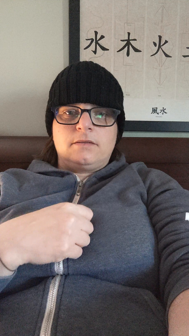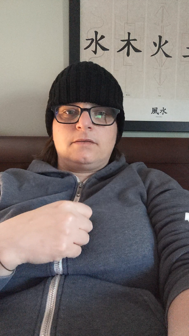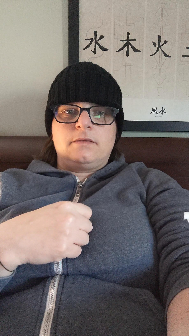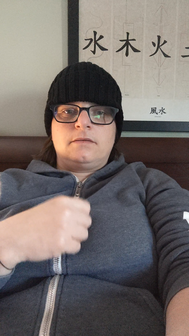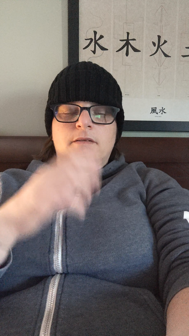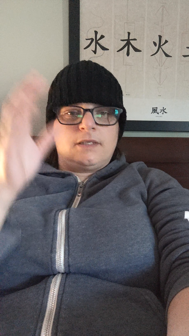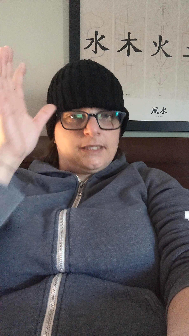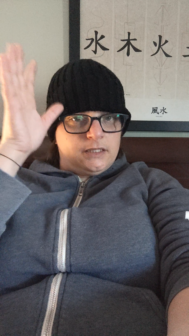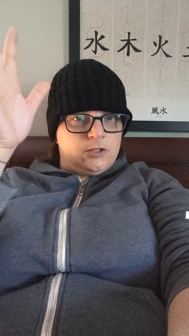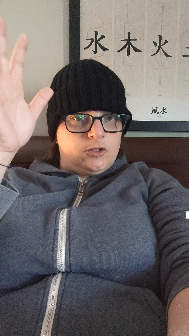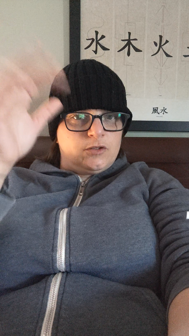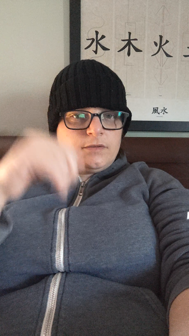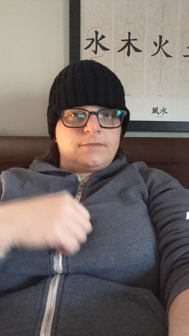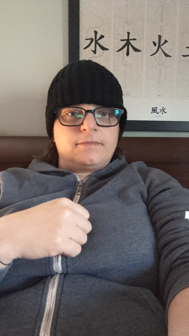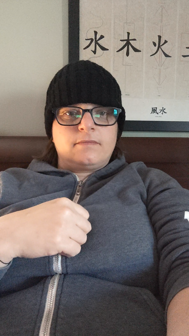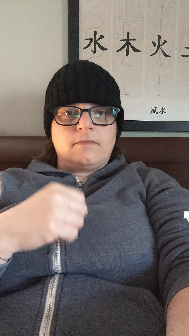deer